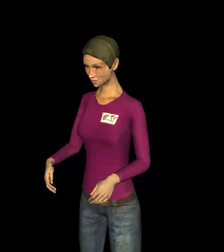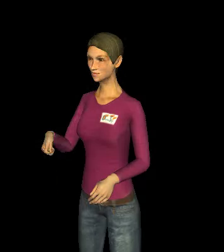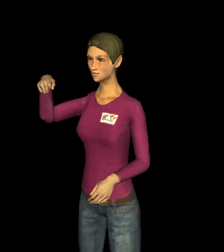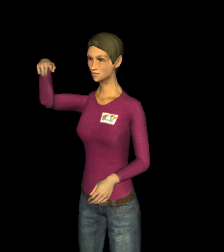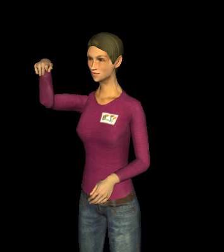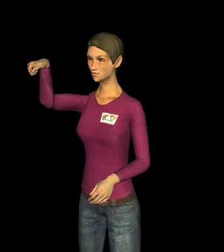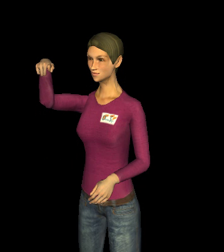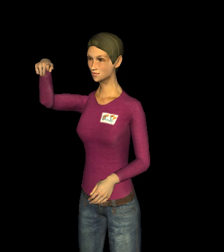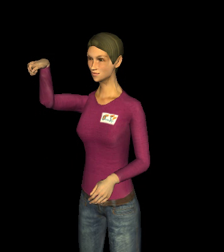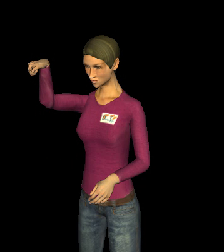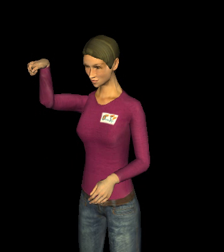رئيس